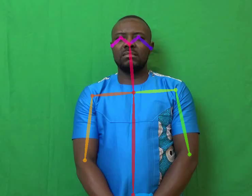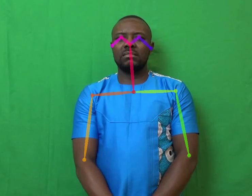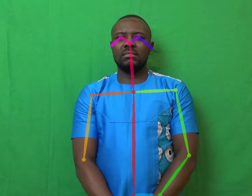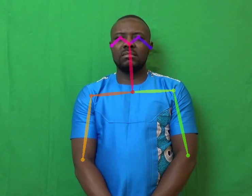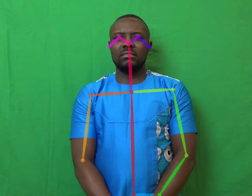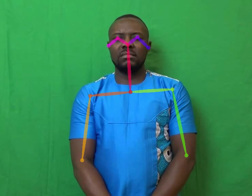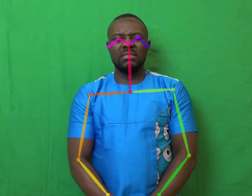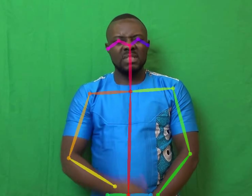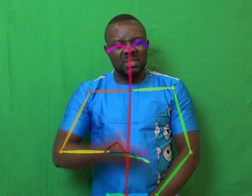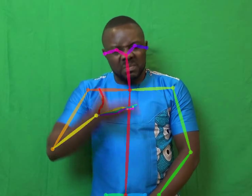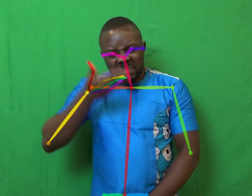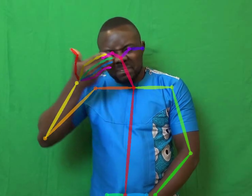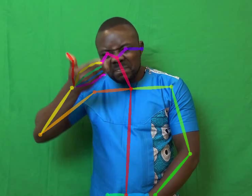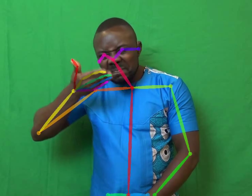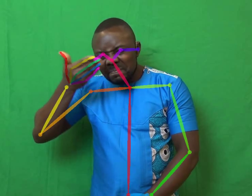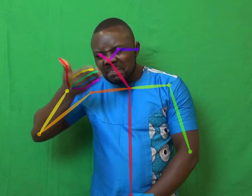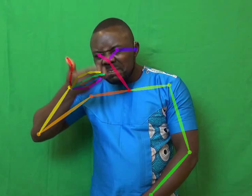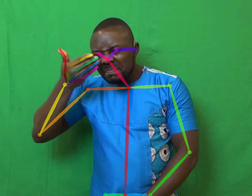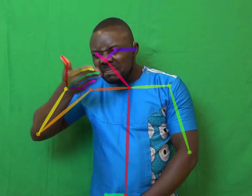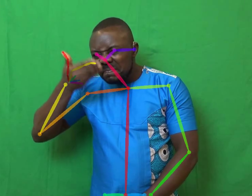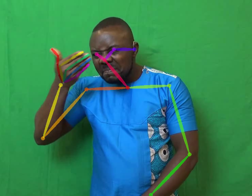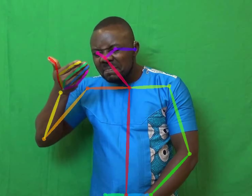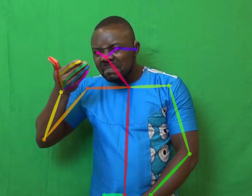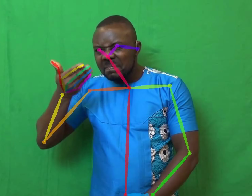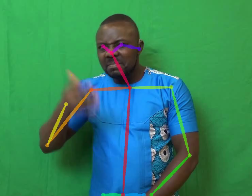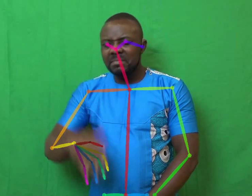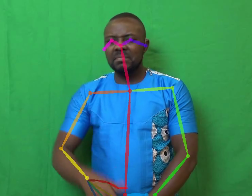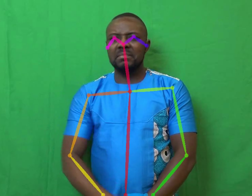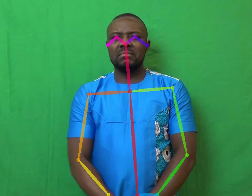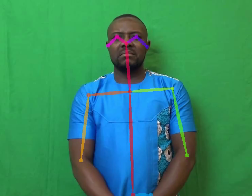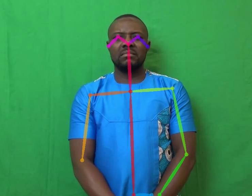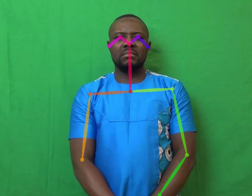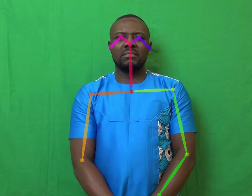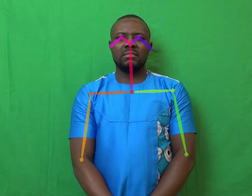smell